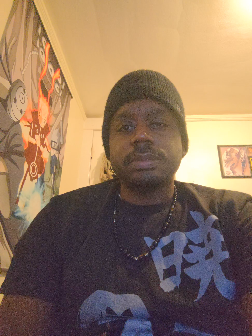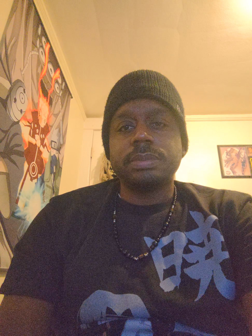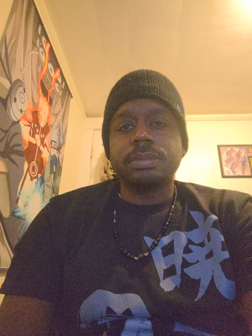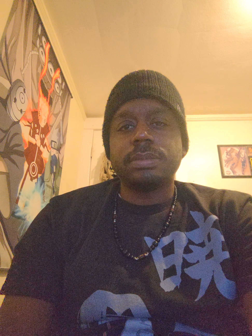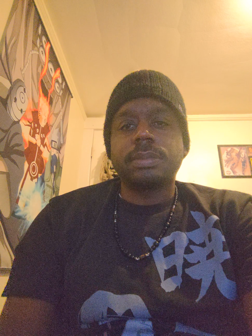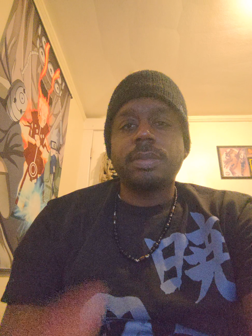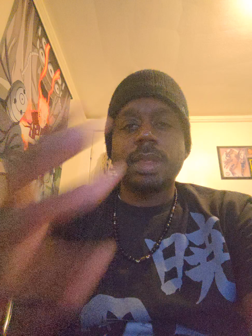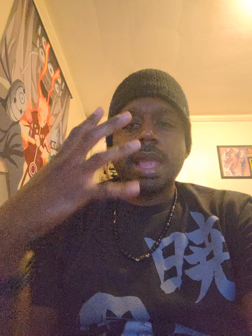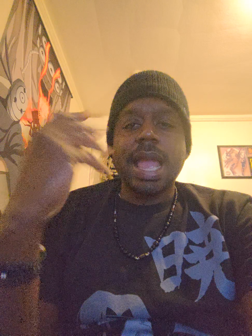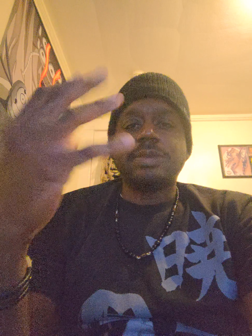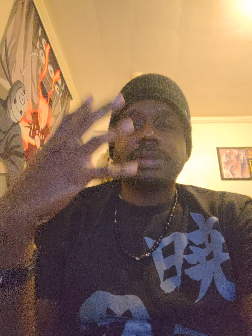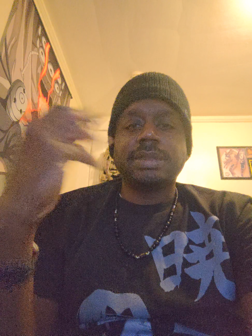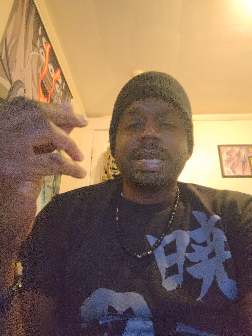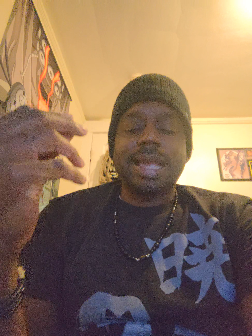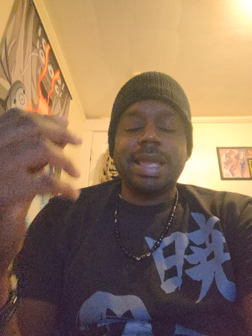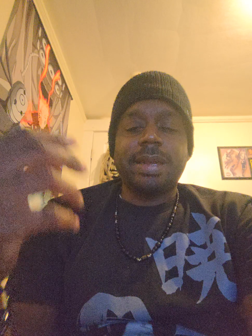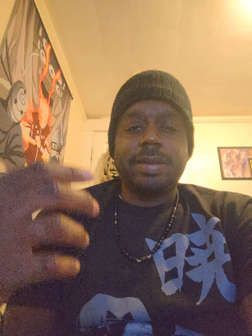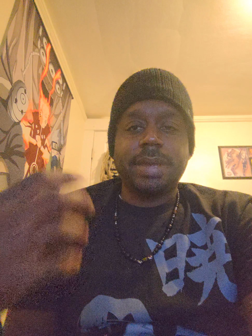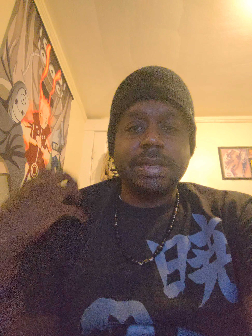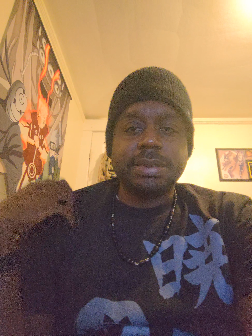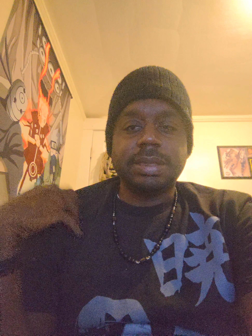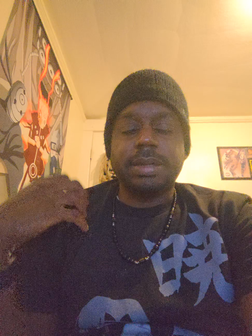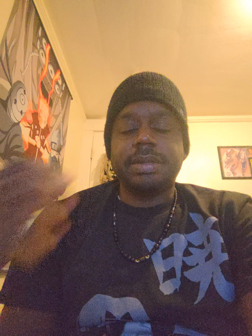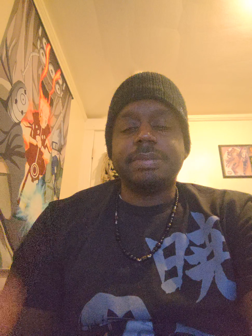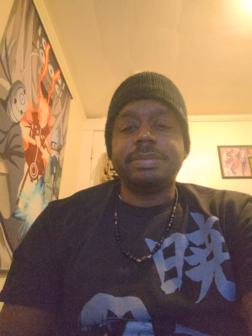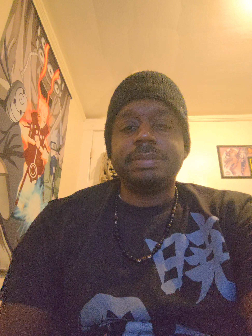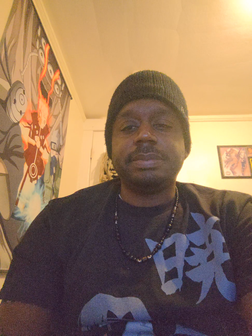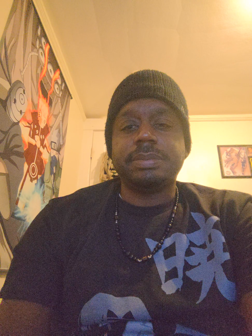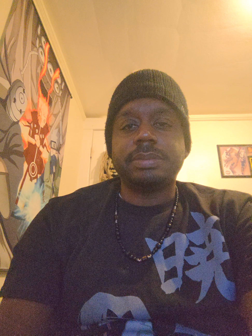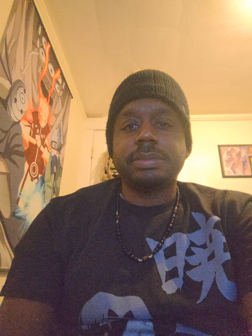outside